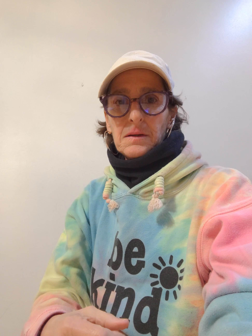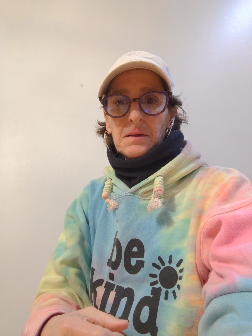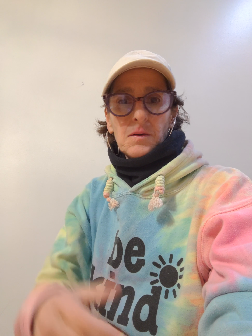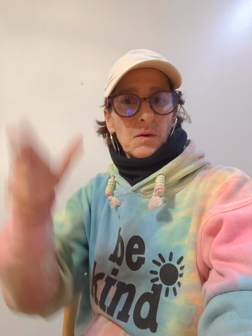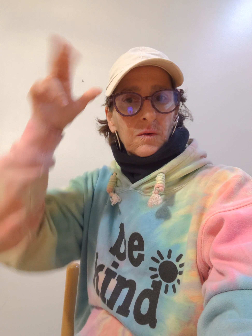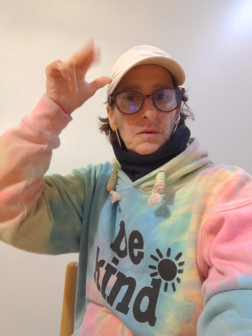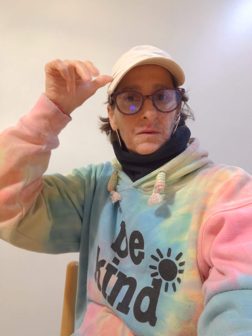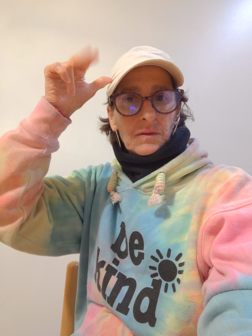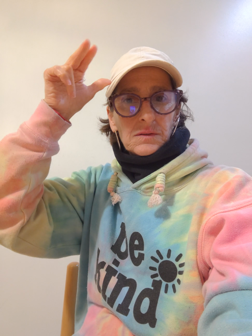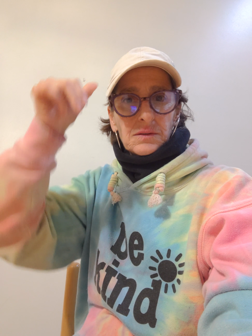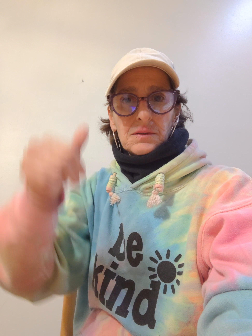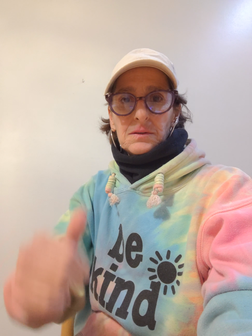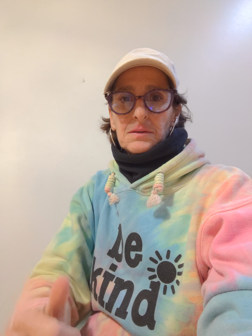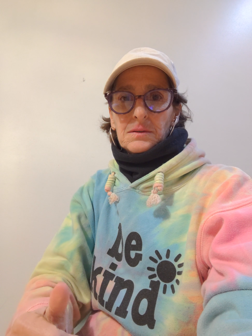horse